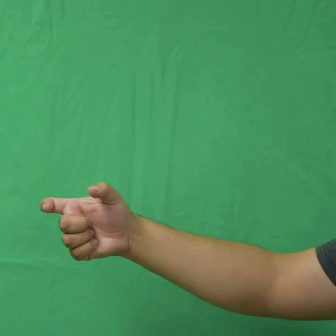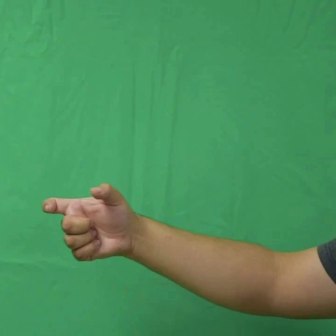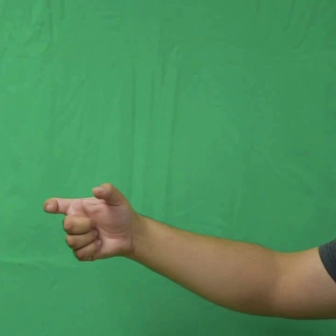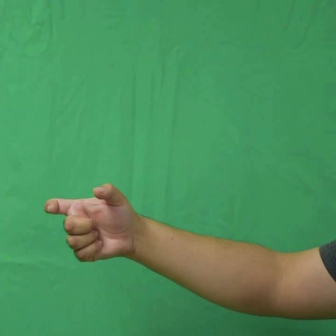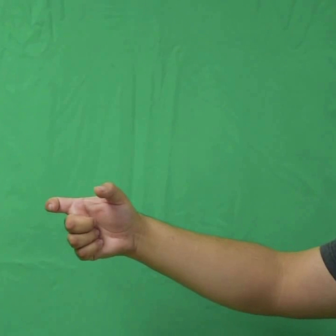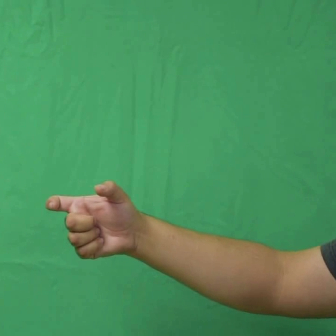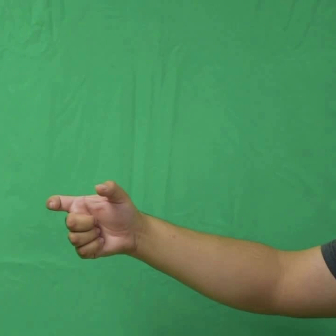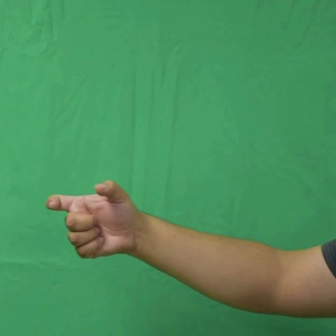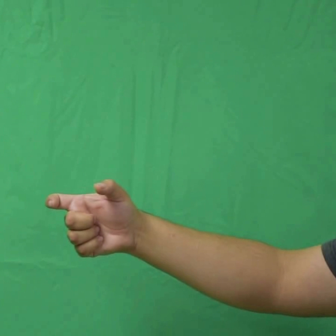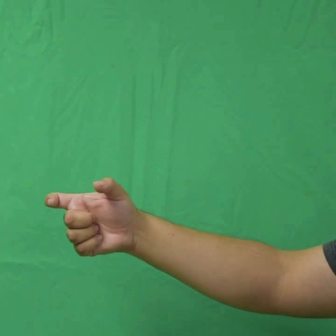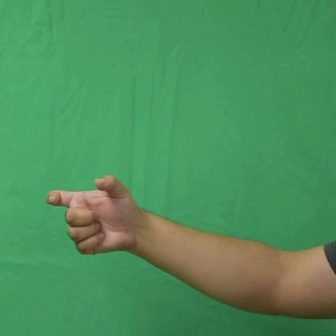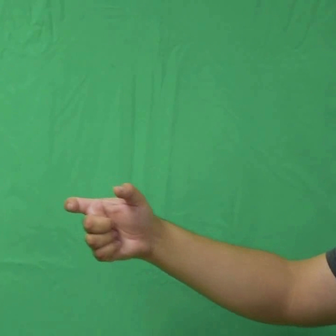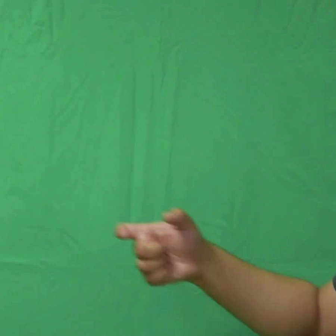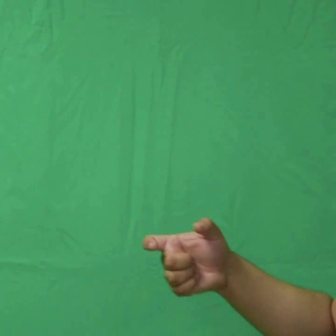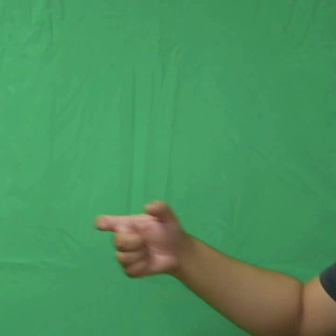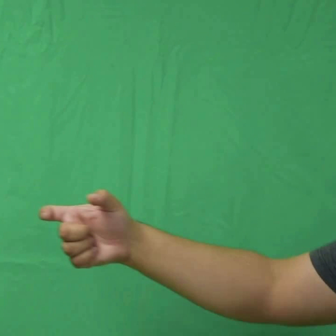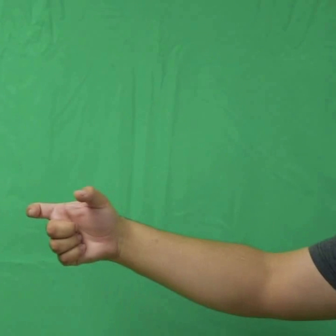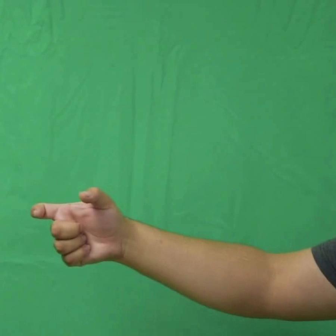X